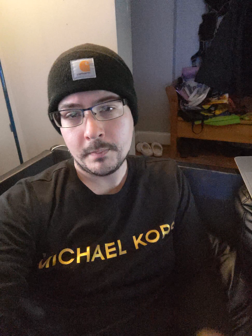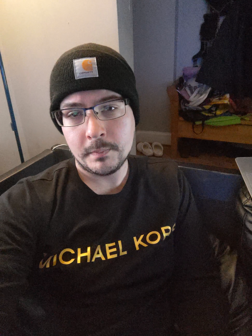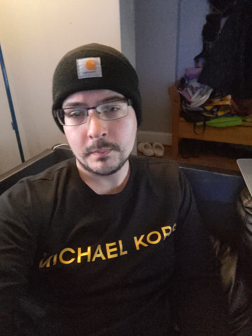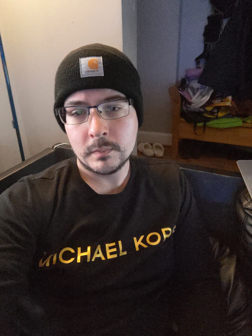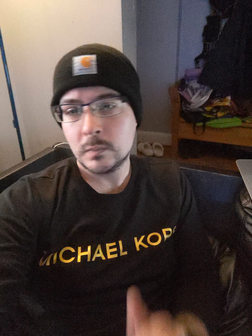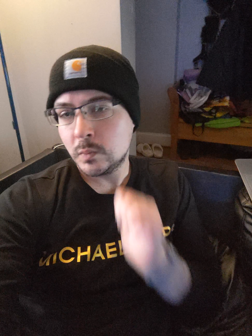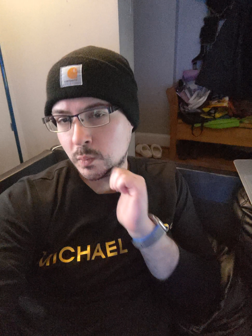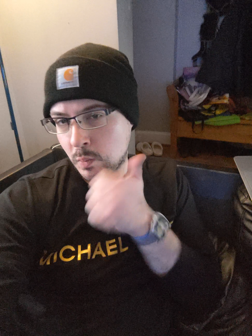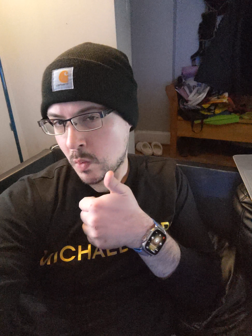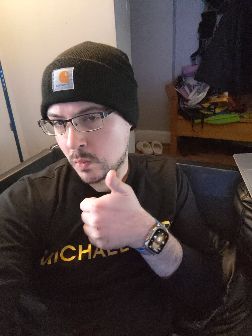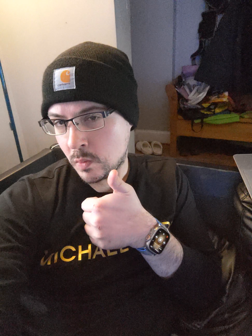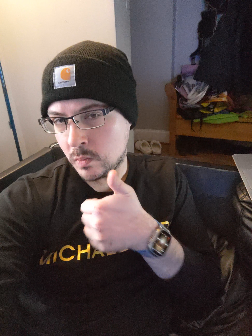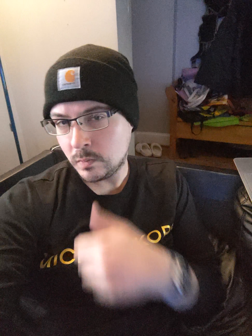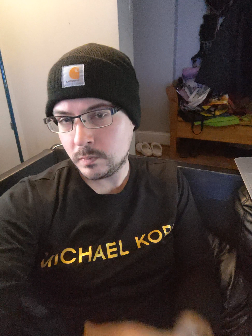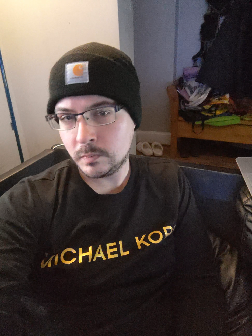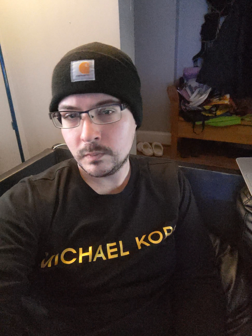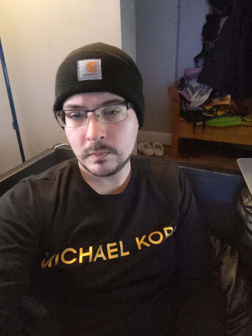tomorrow